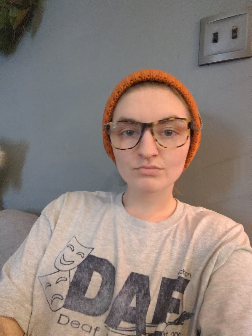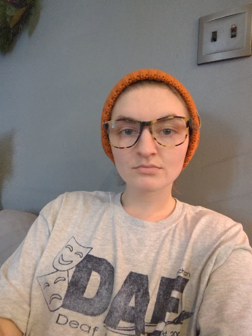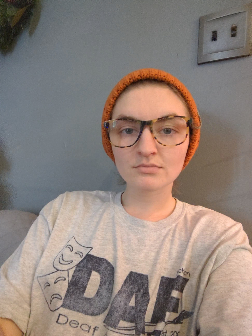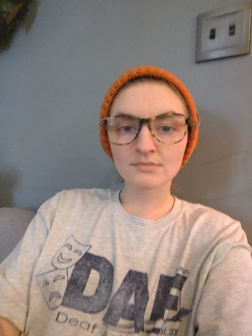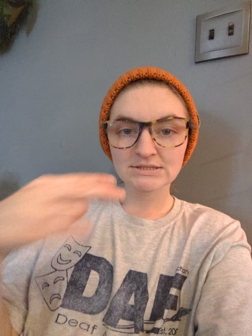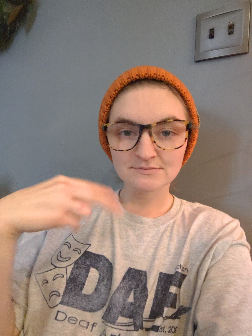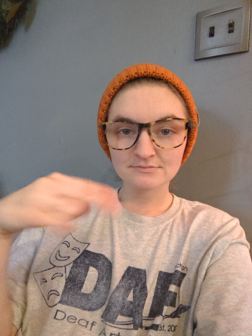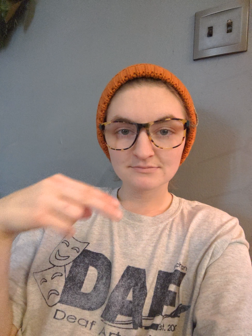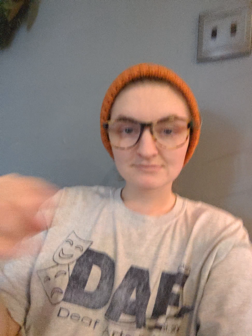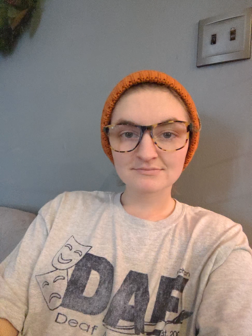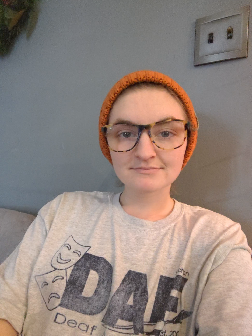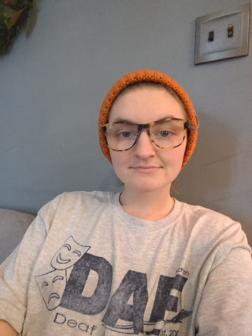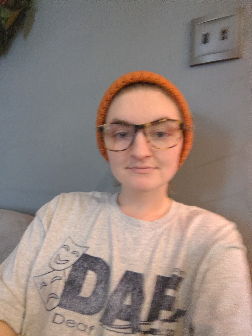dance